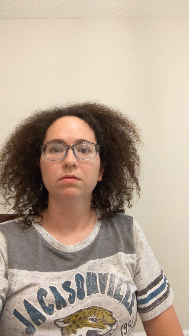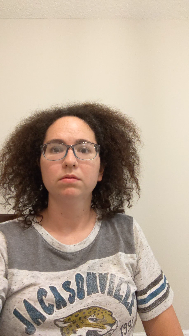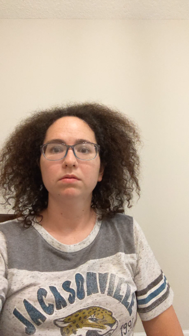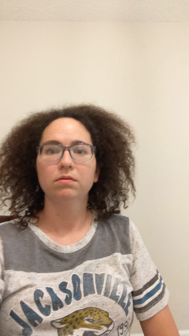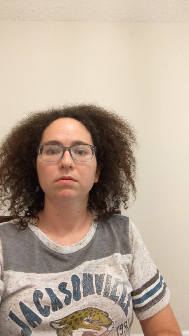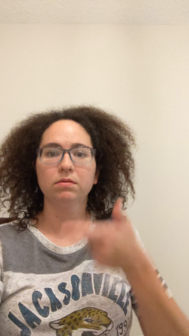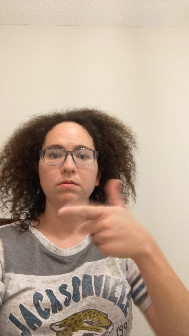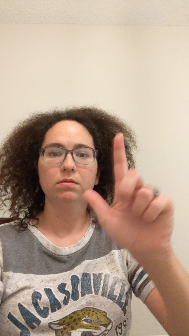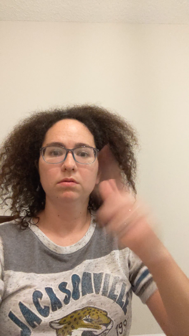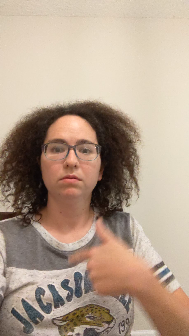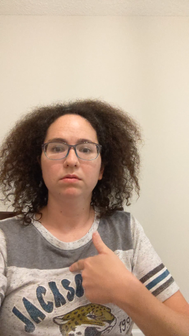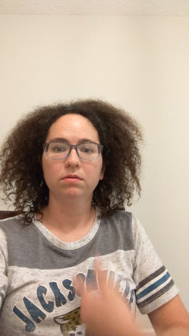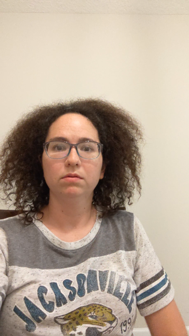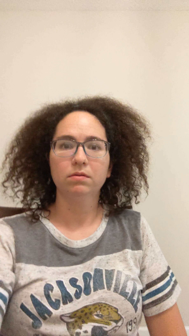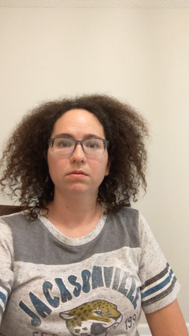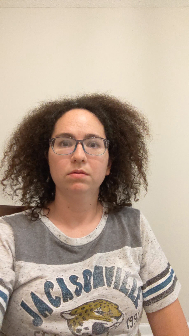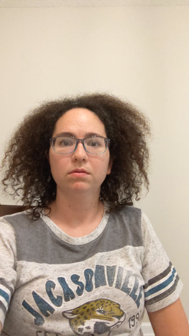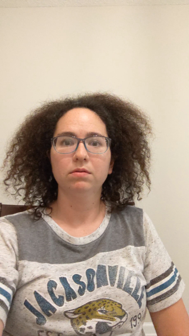let me